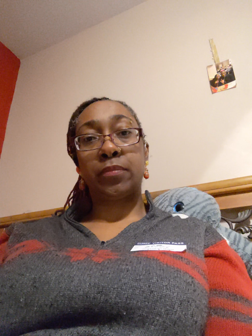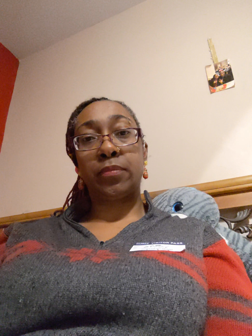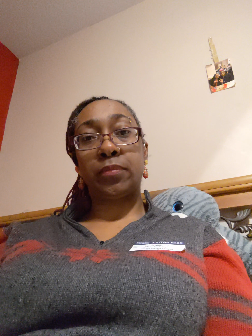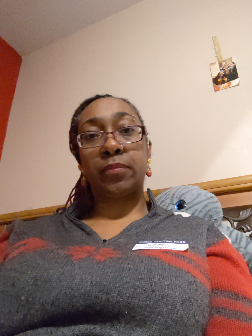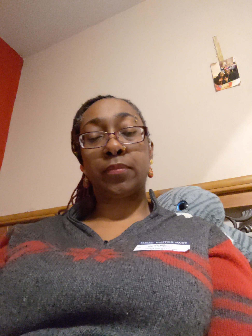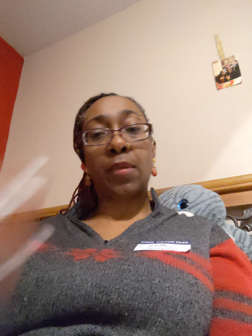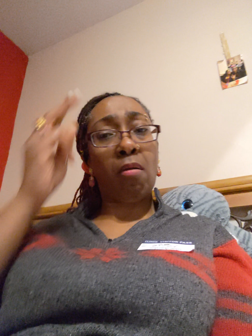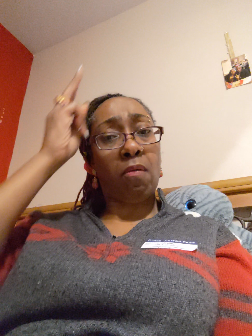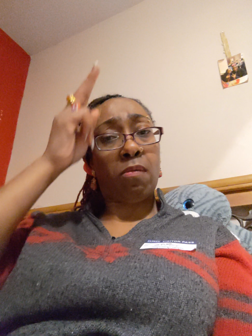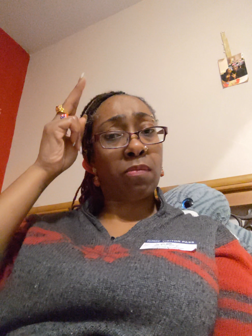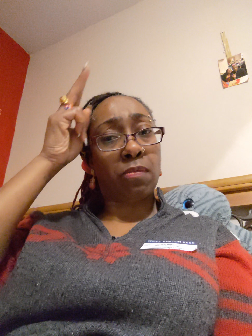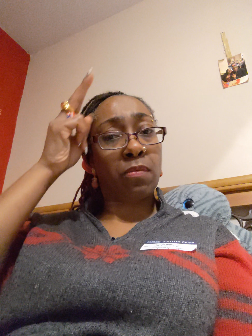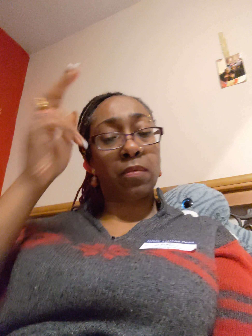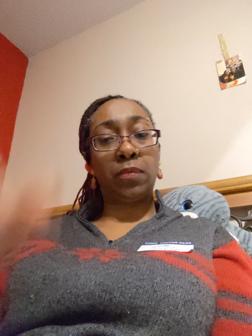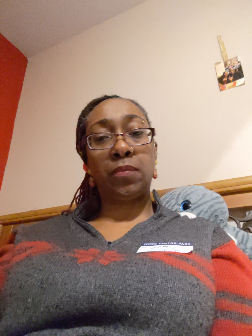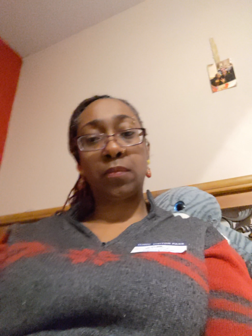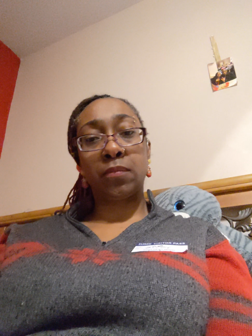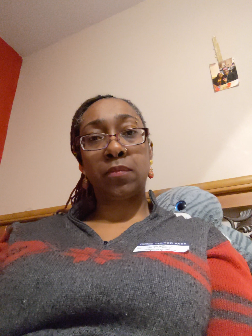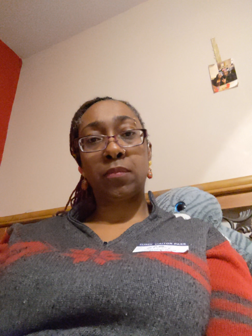uncle